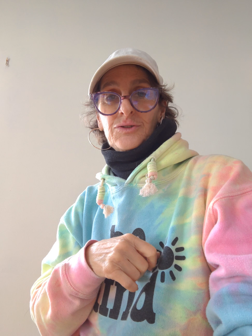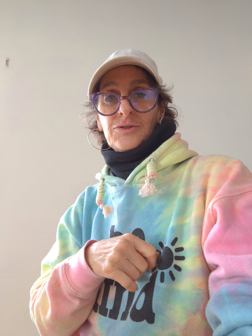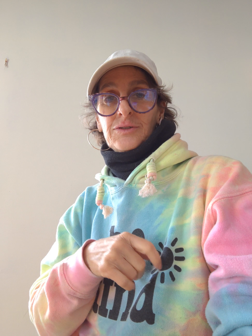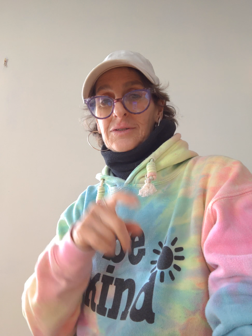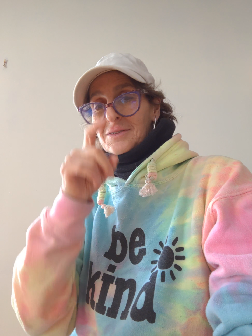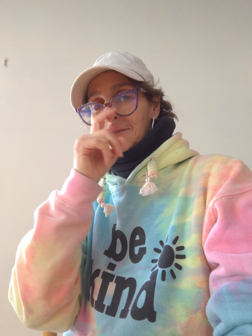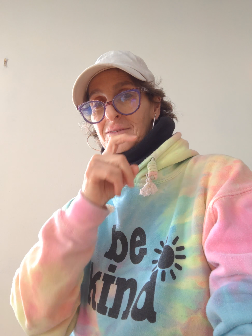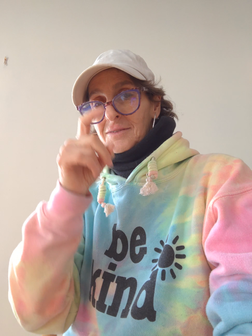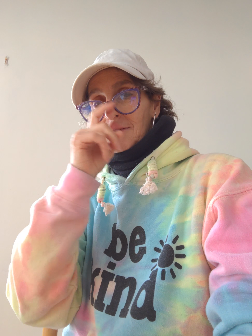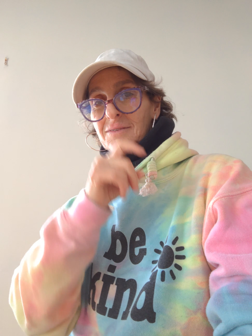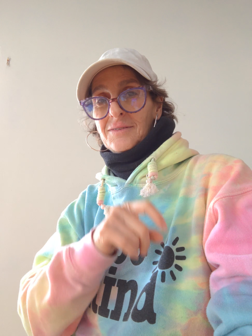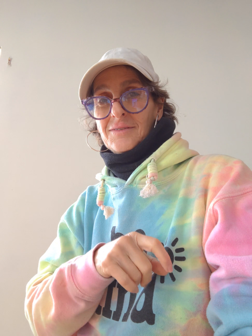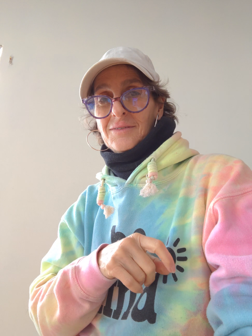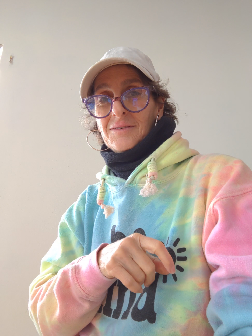doll